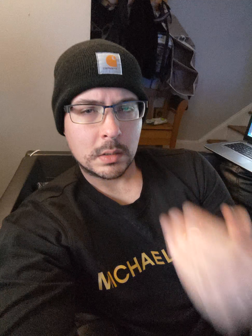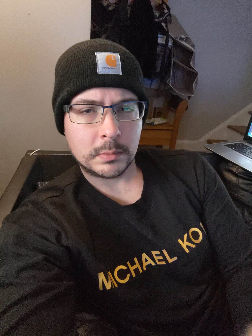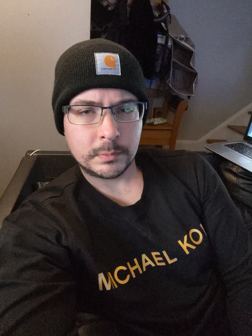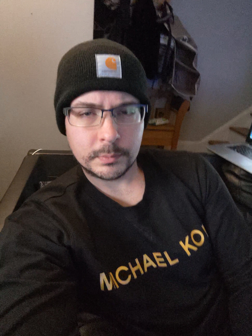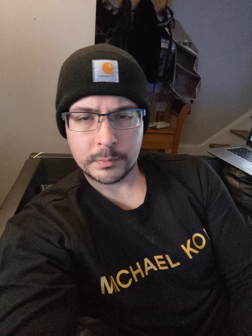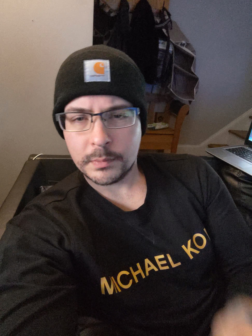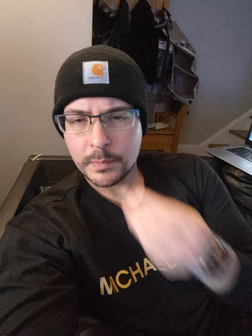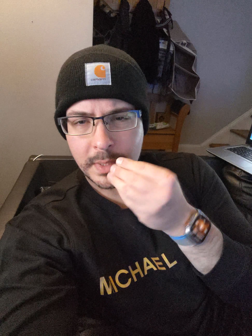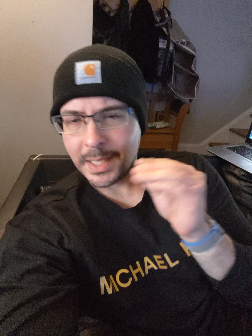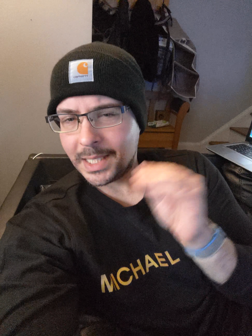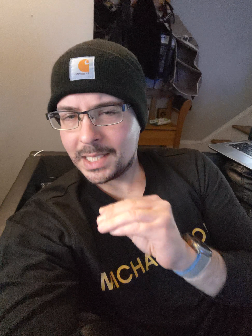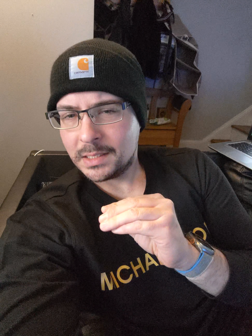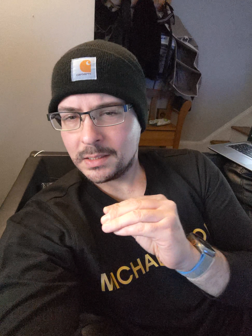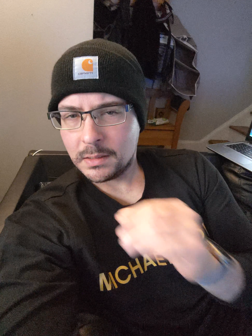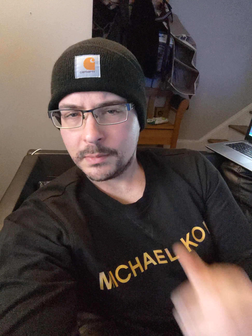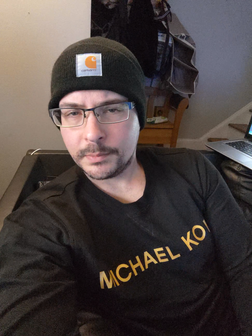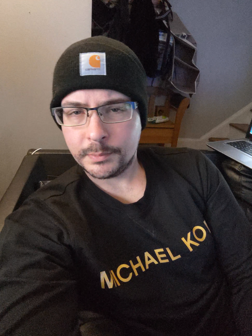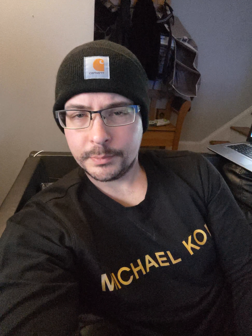kiss